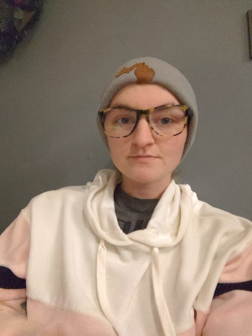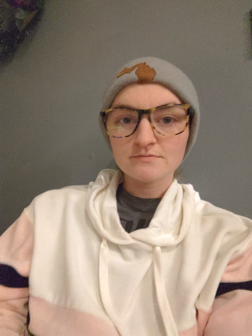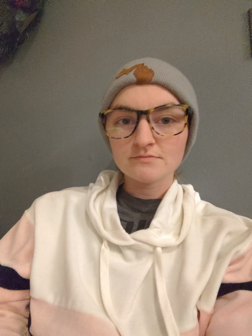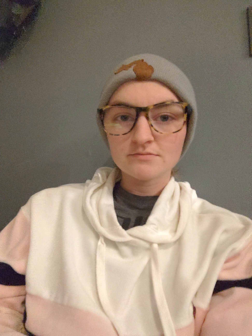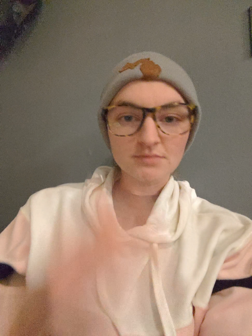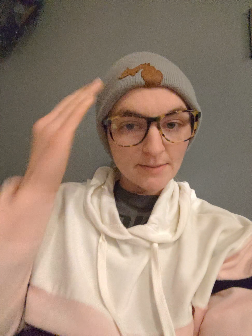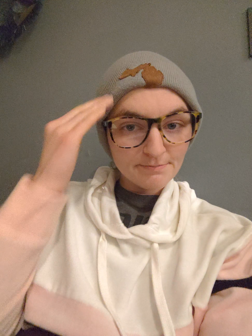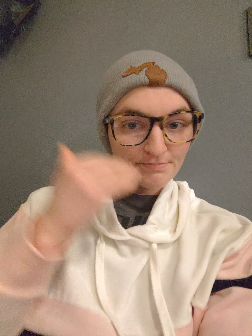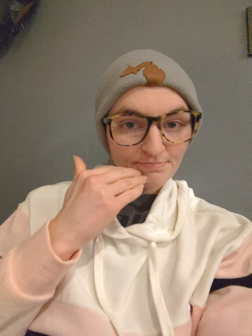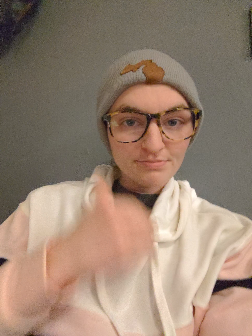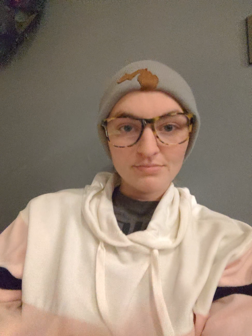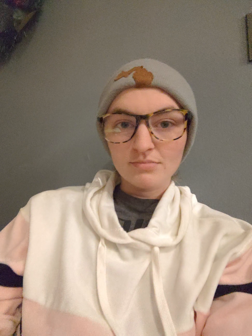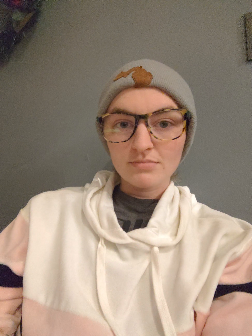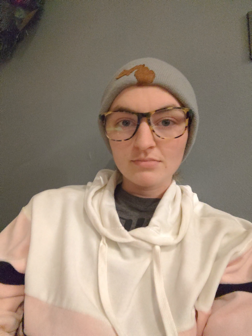head